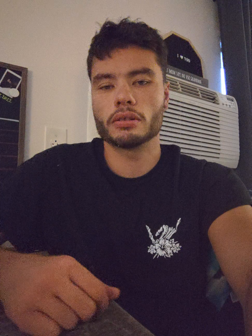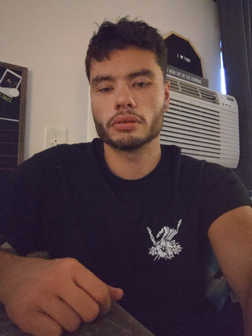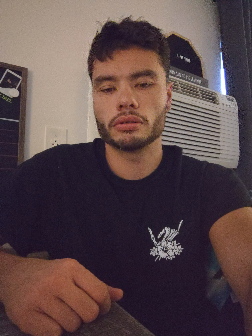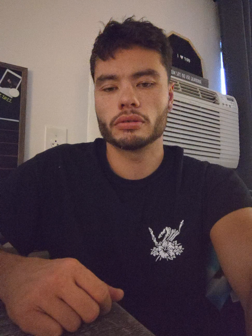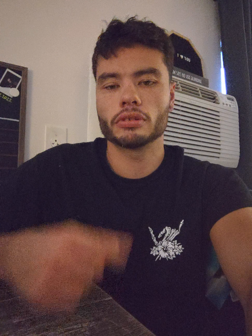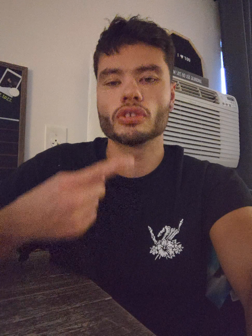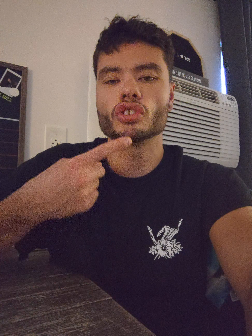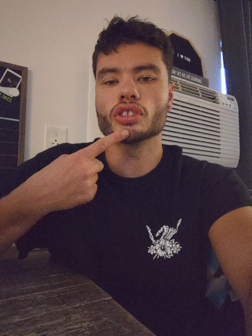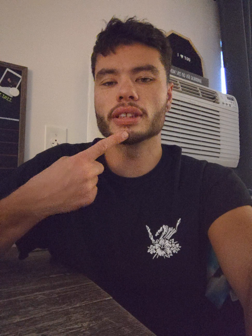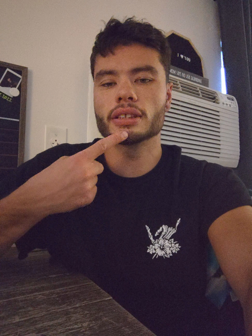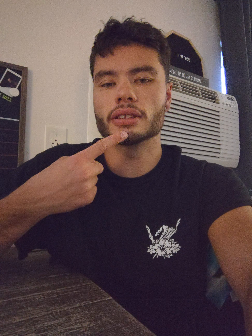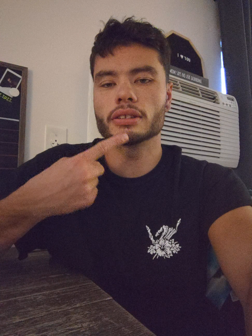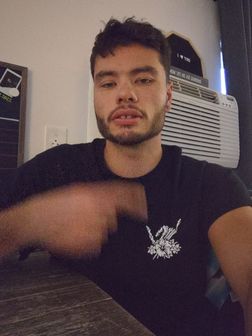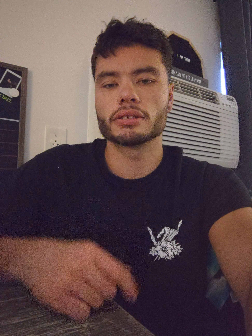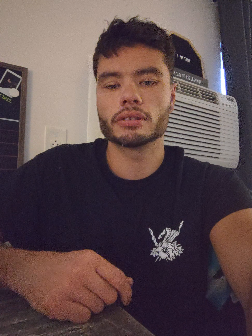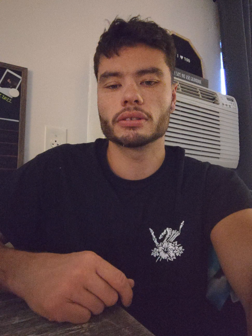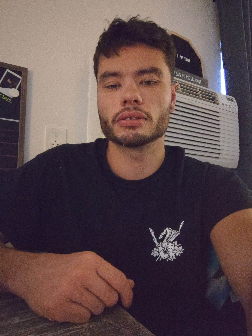chin